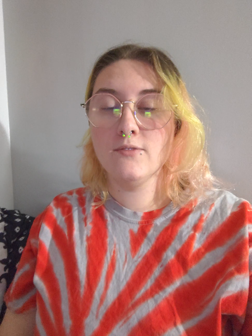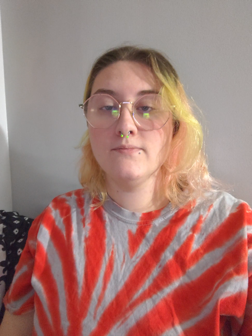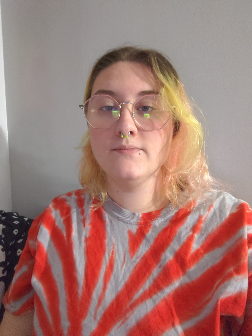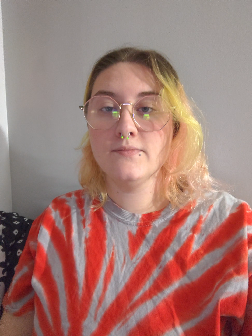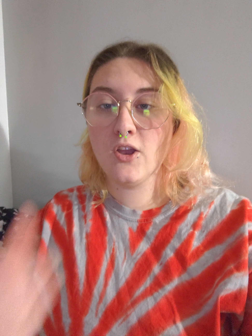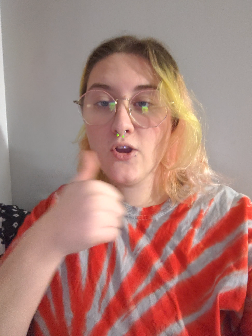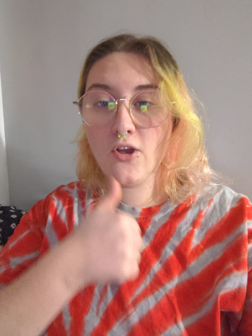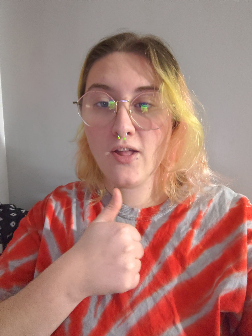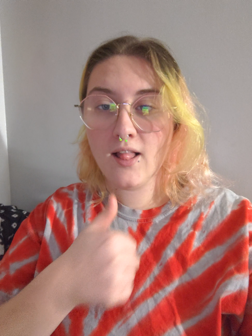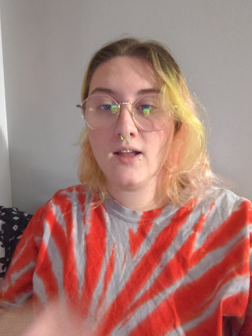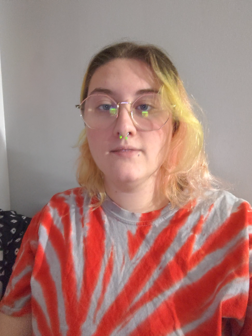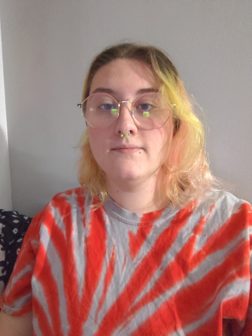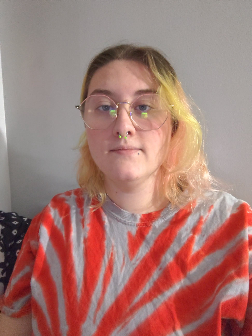girl